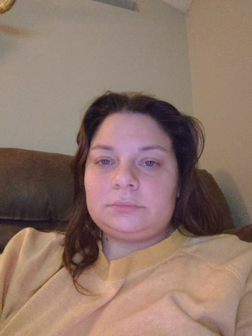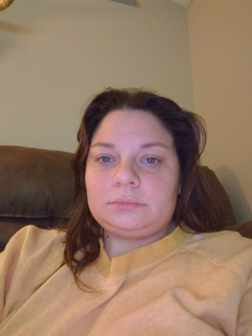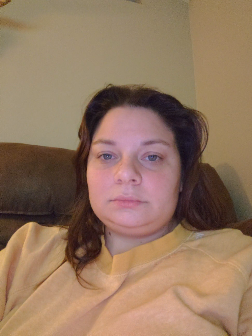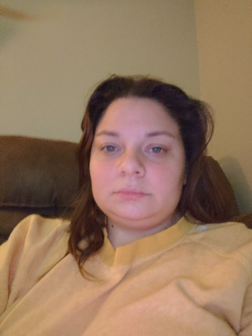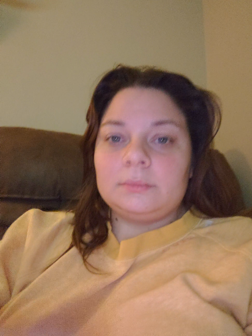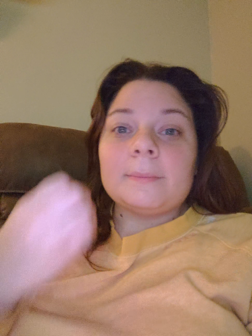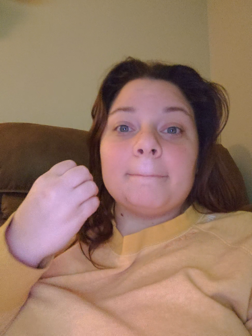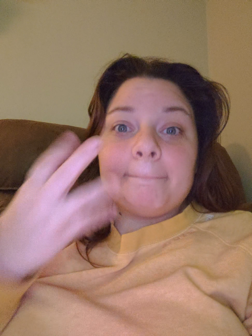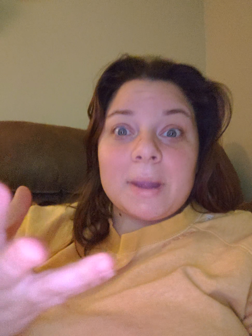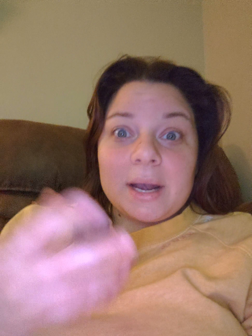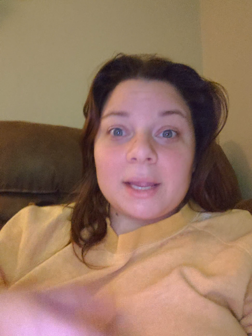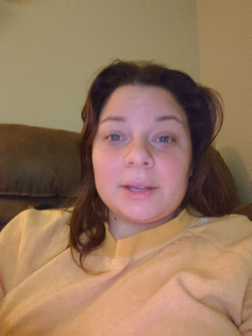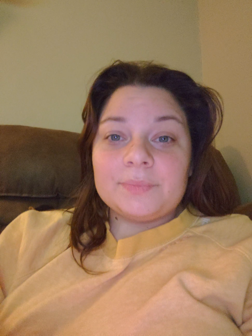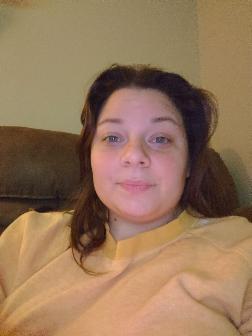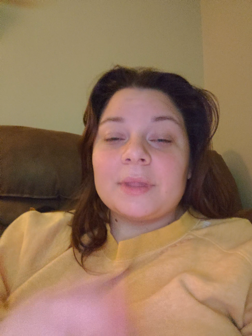many